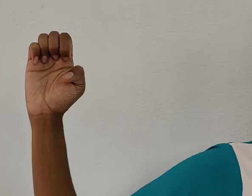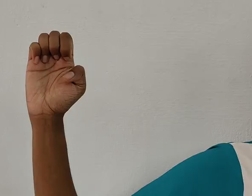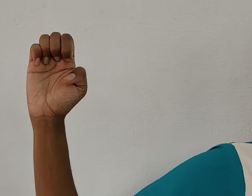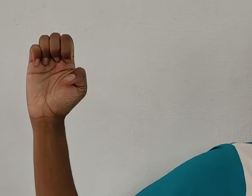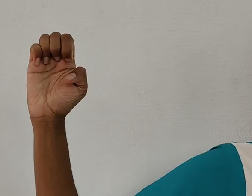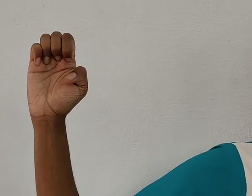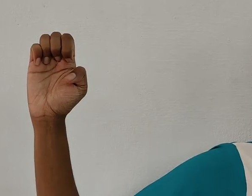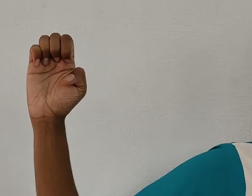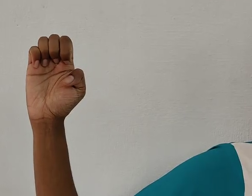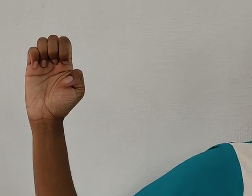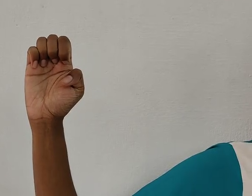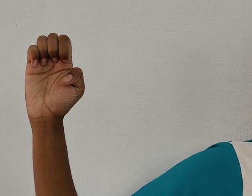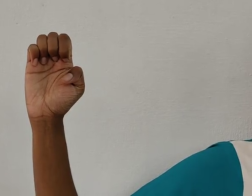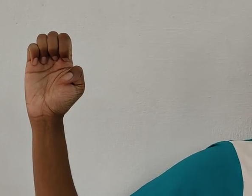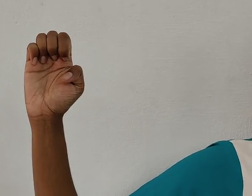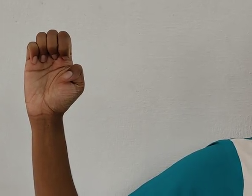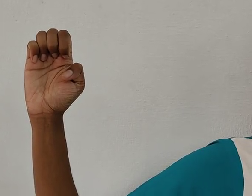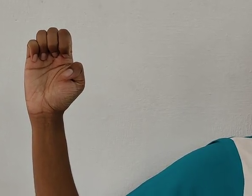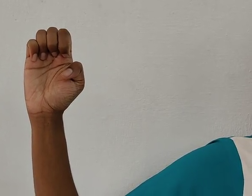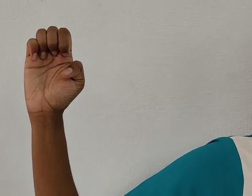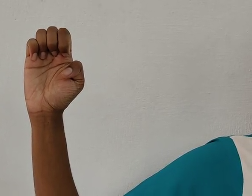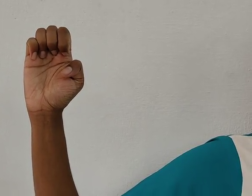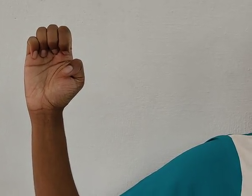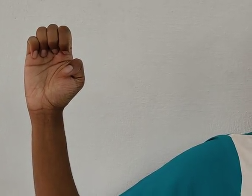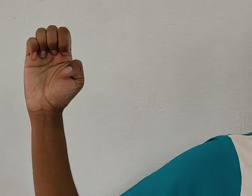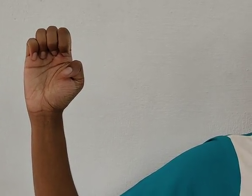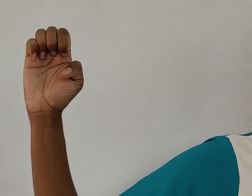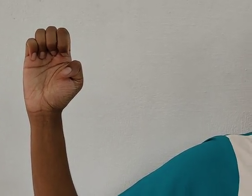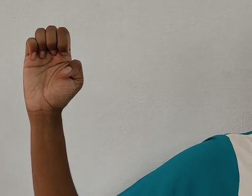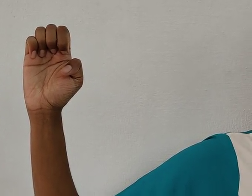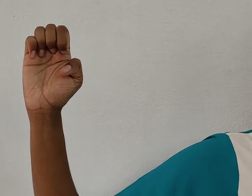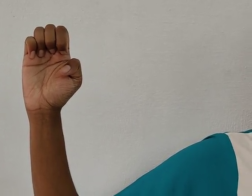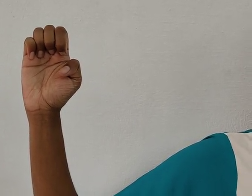ഇ